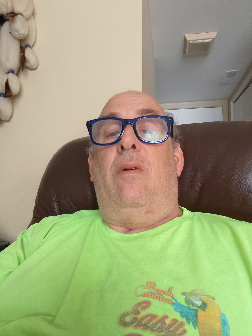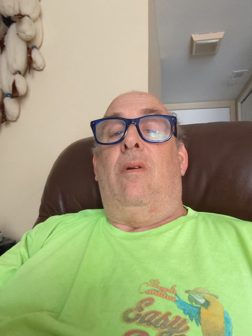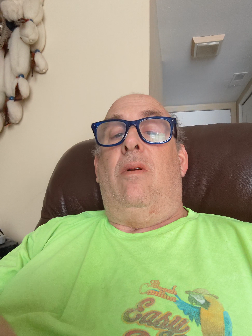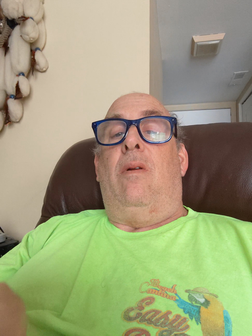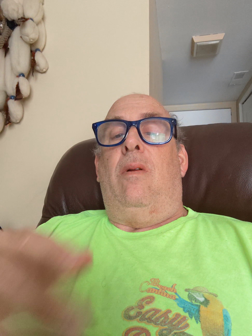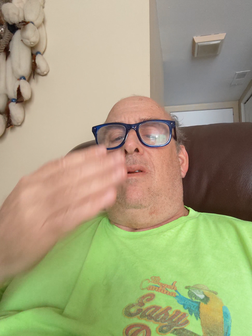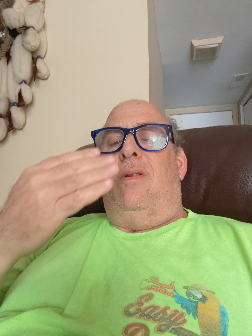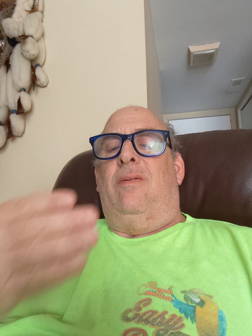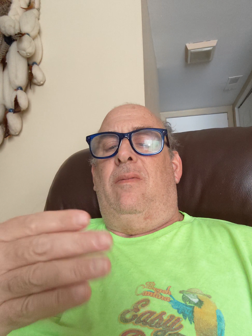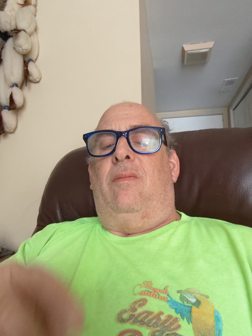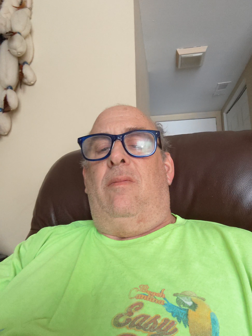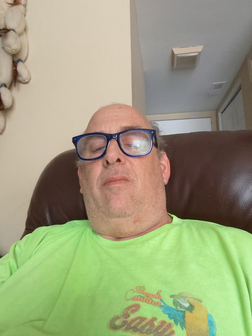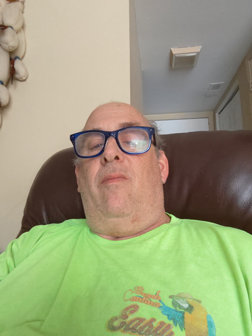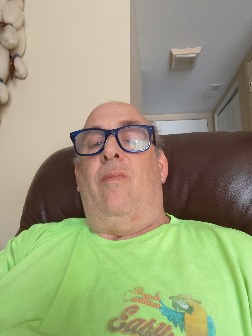now